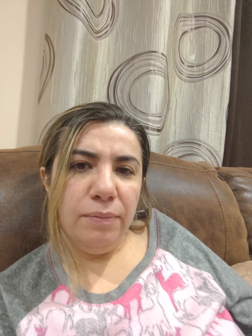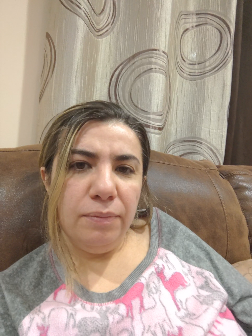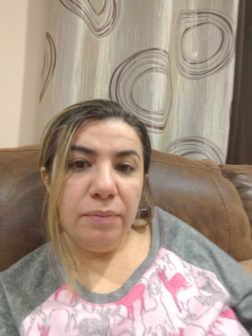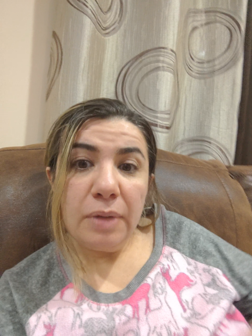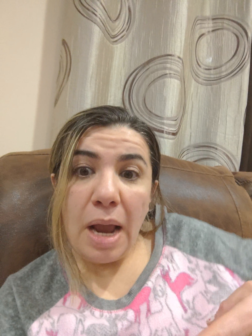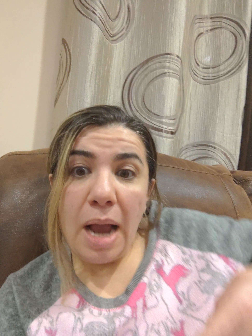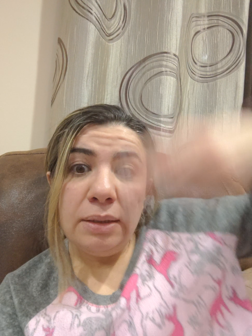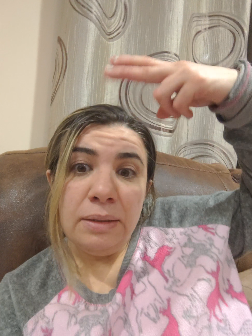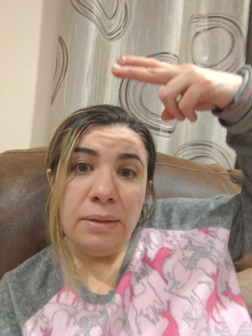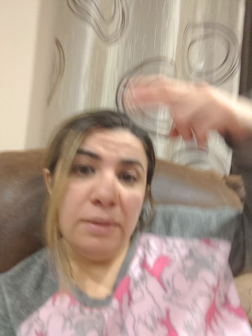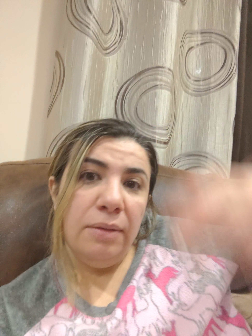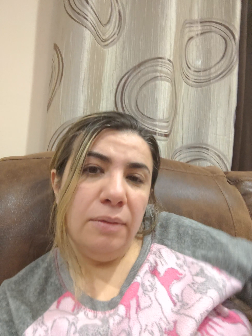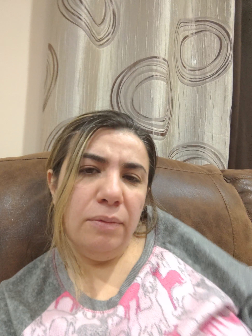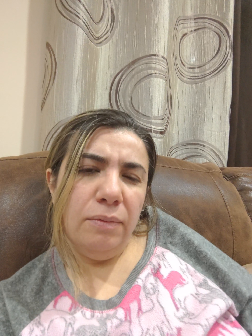high